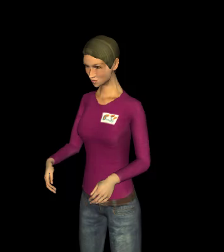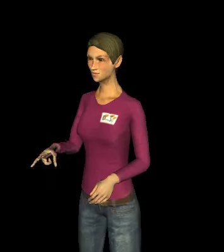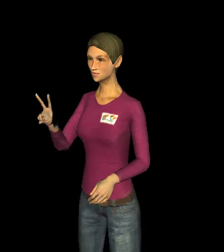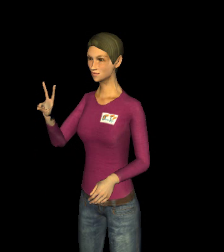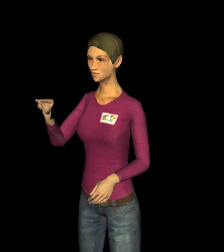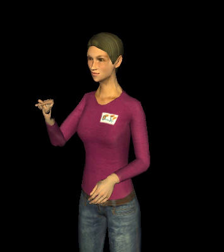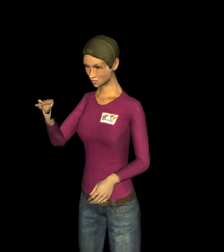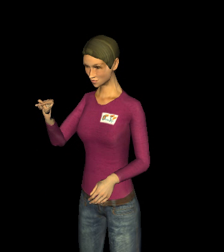30